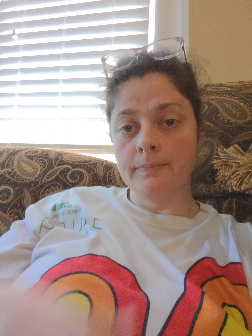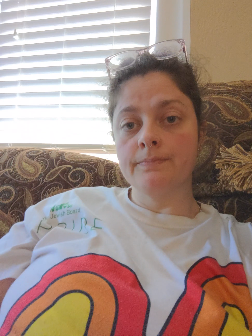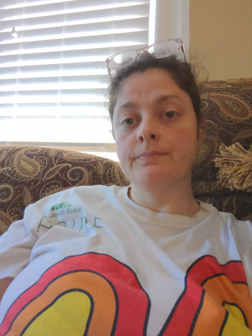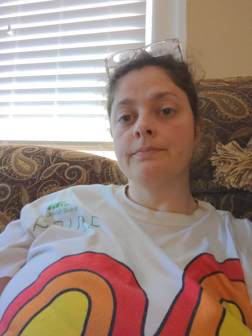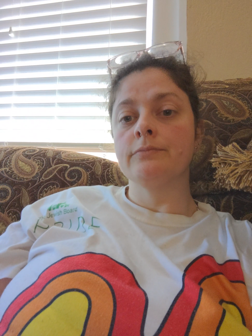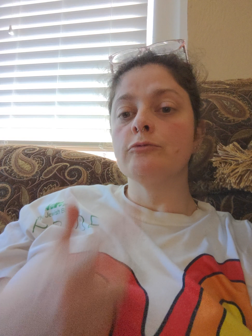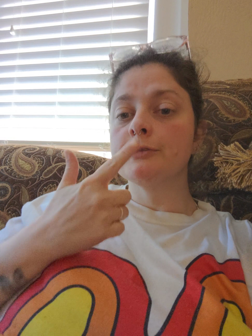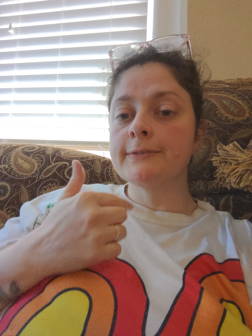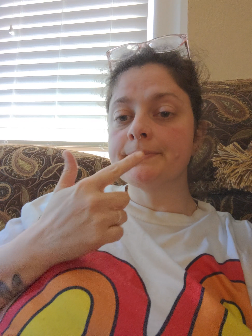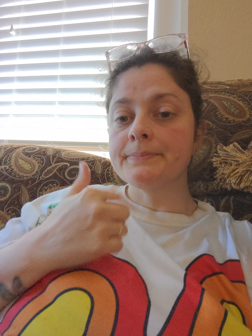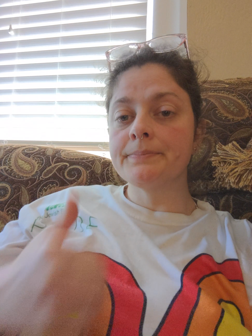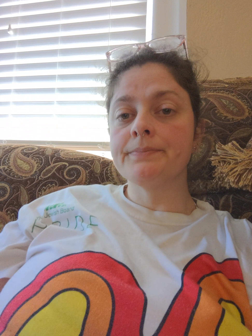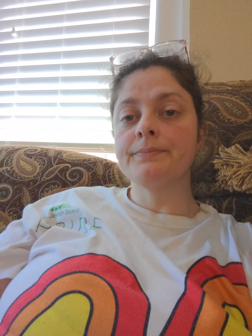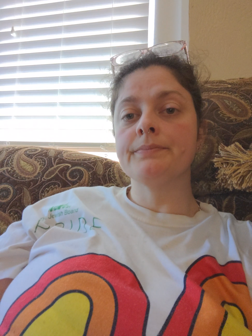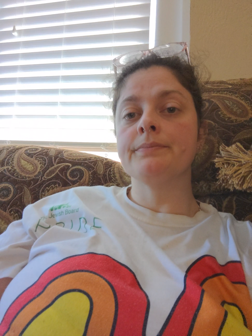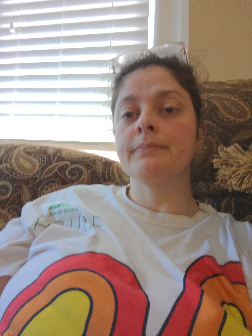red